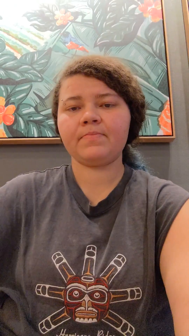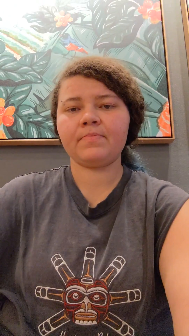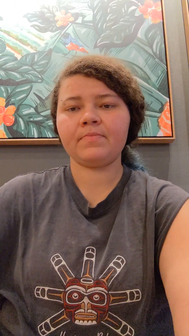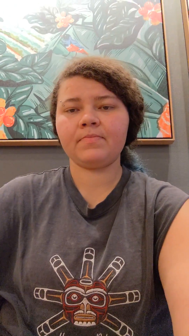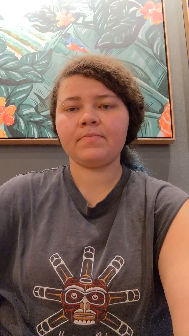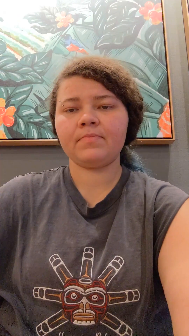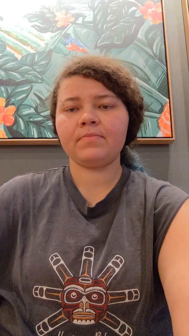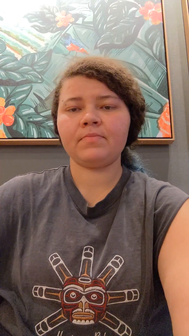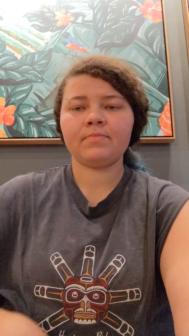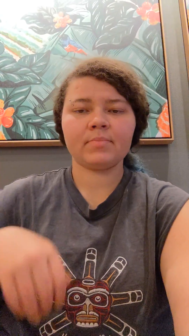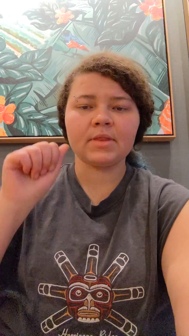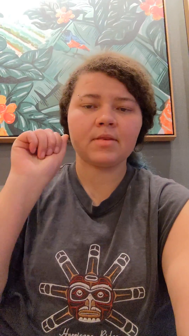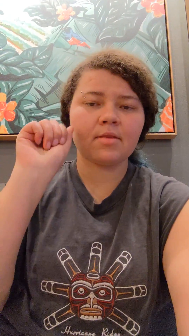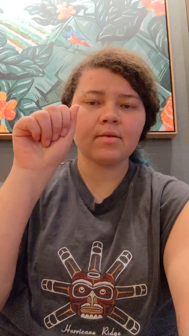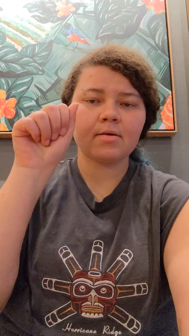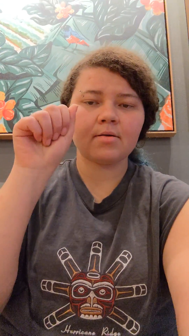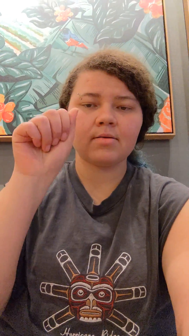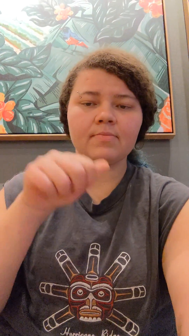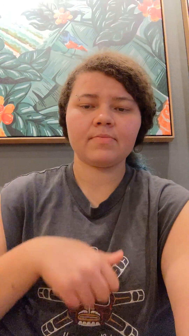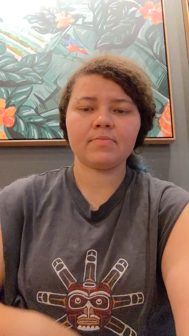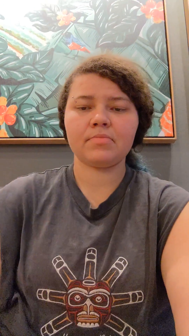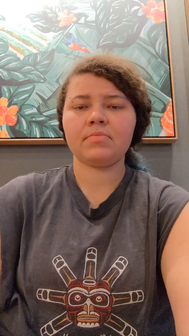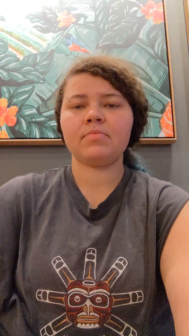knock